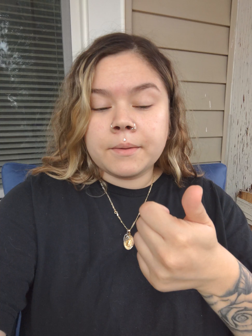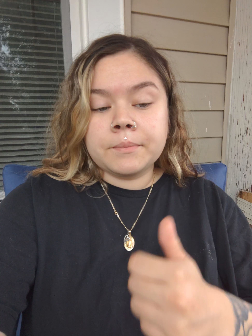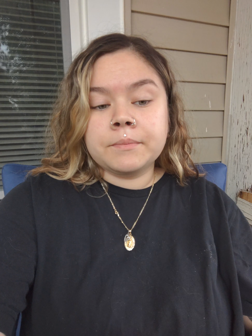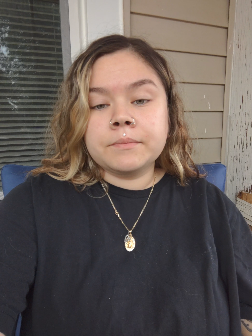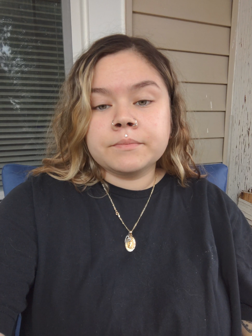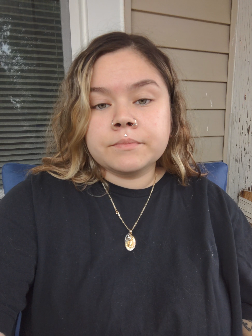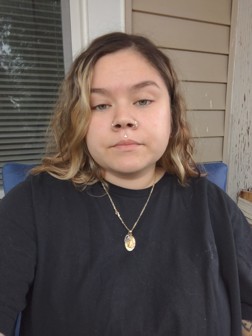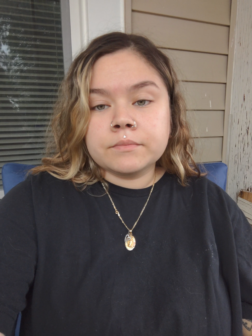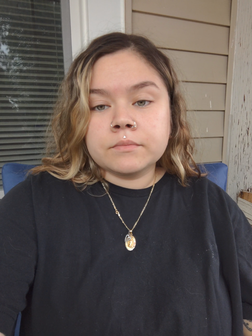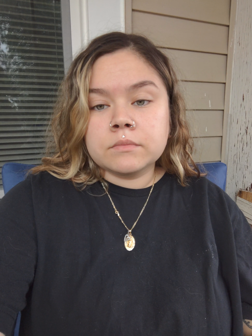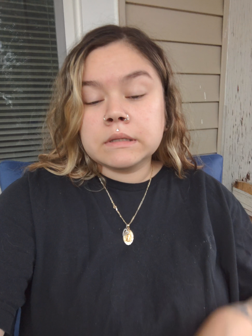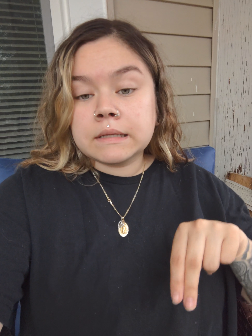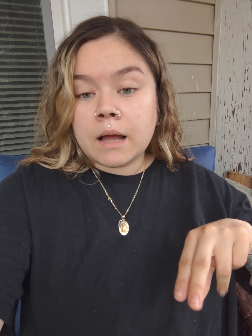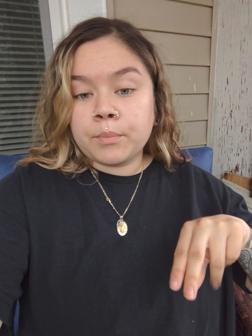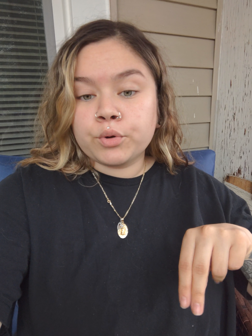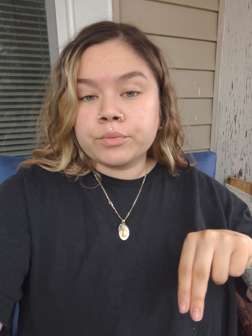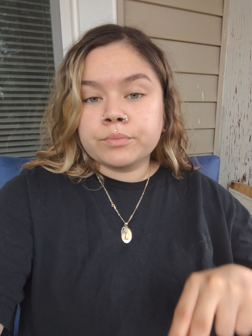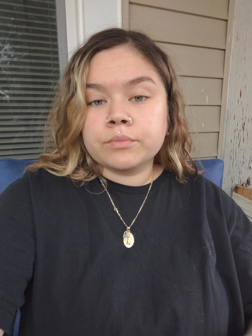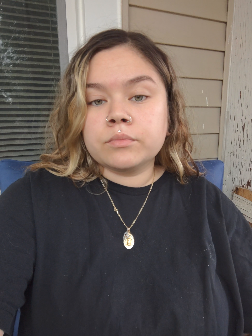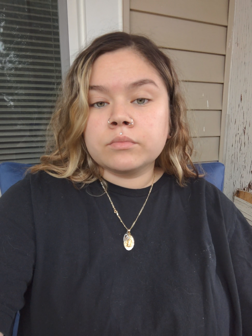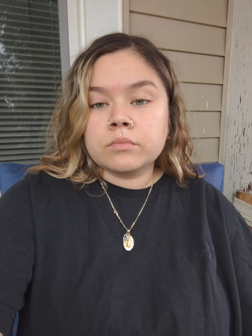diaper